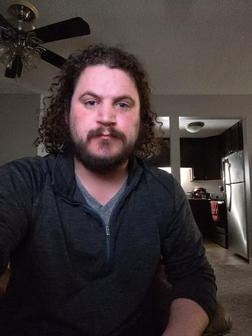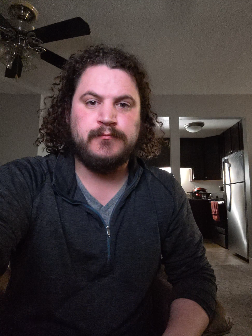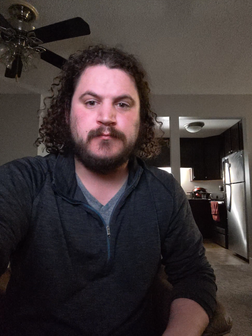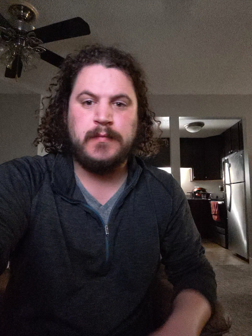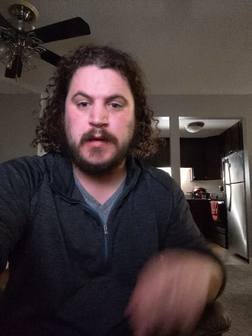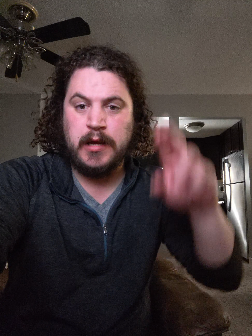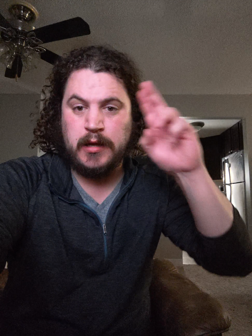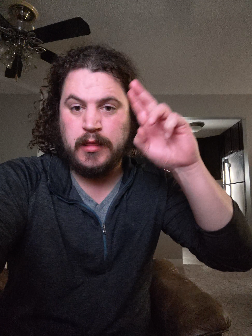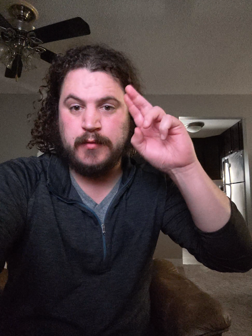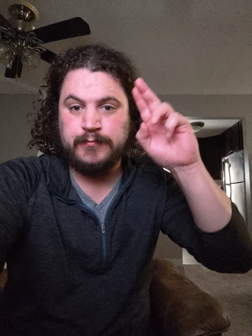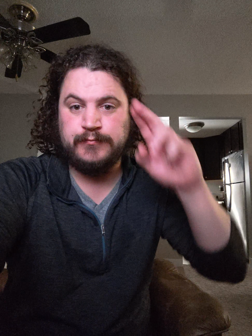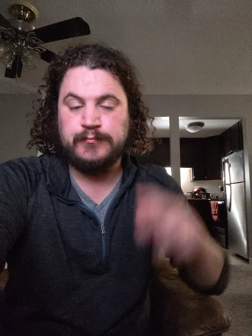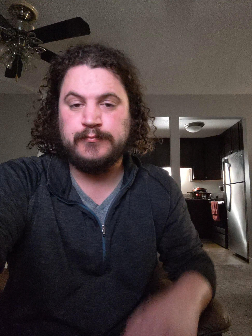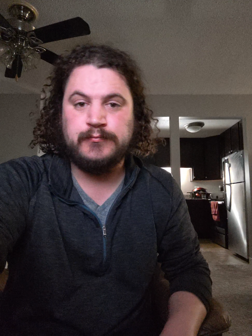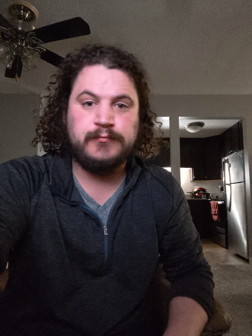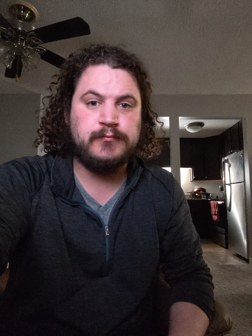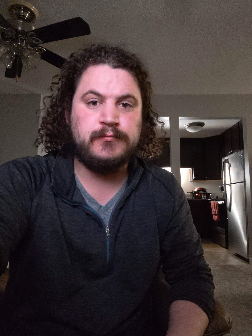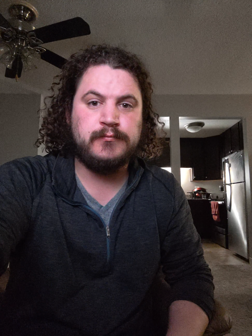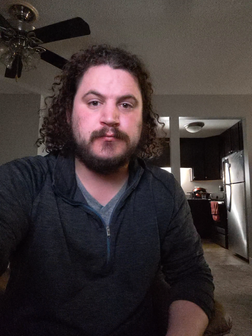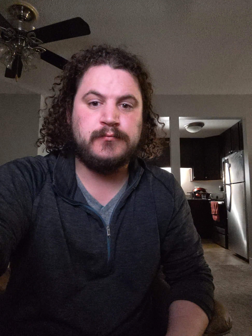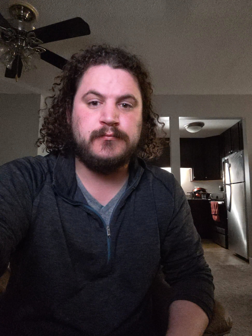uncle